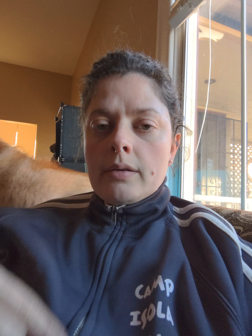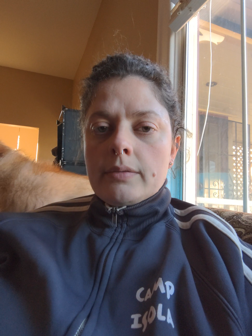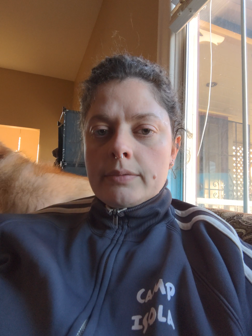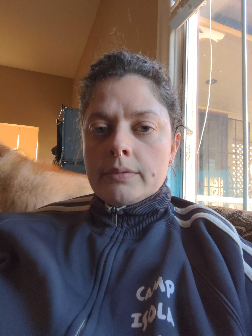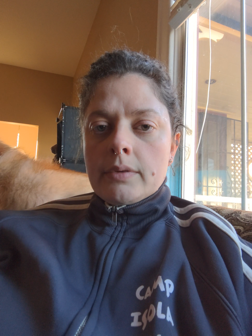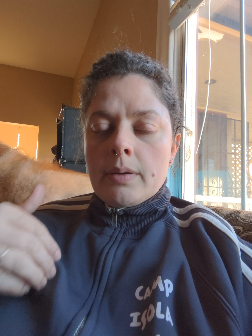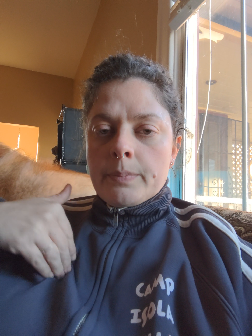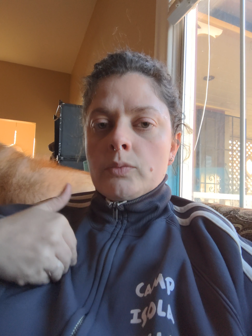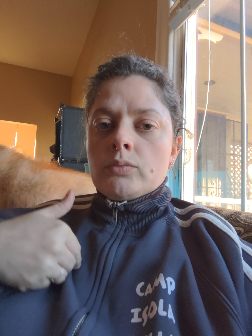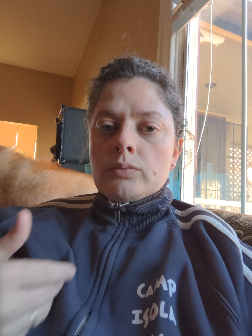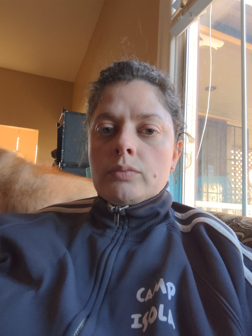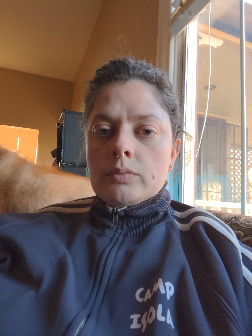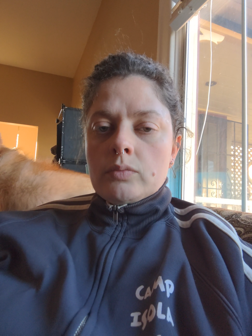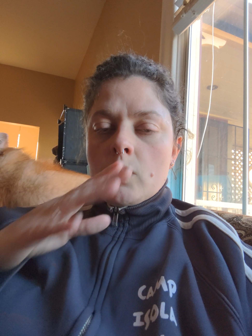animal